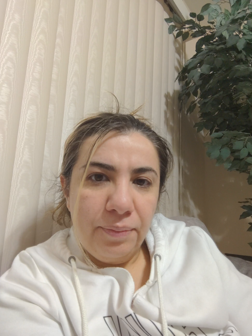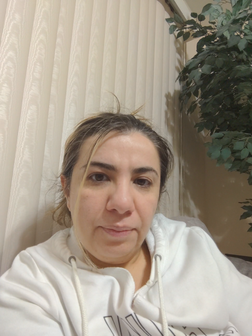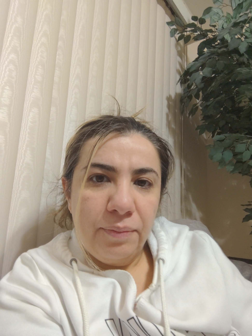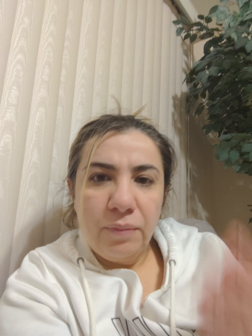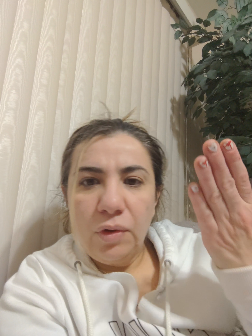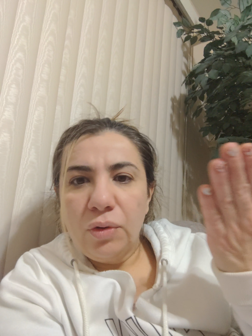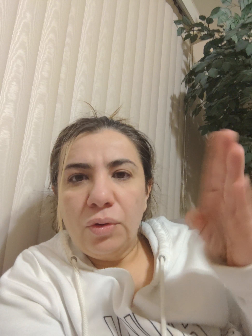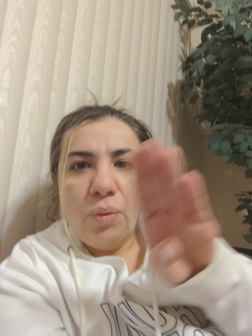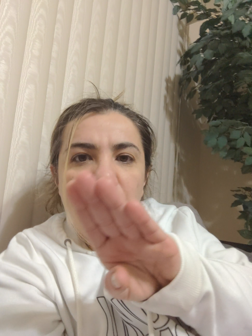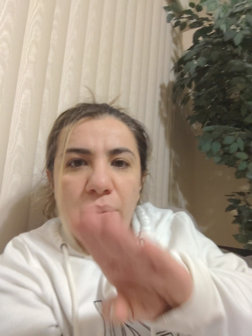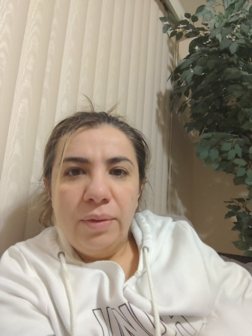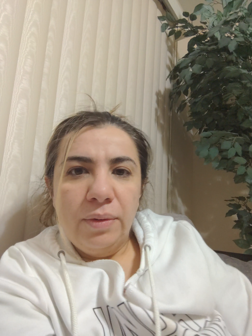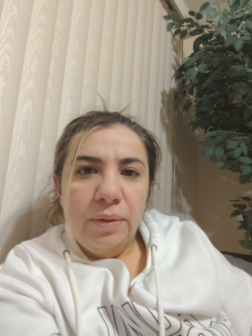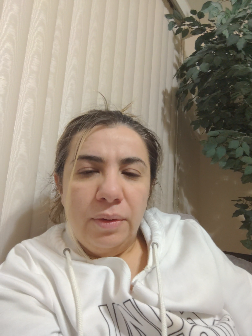close